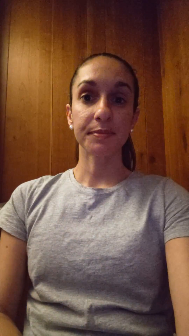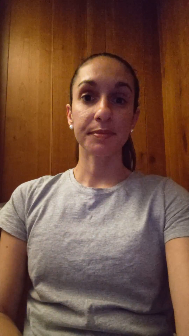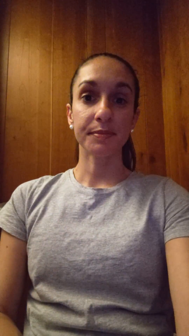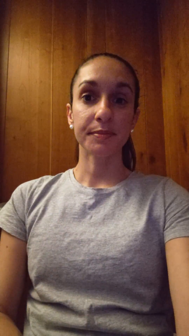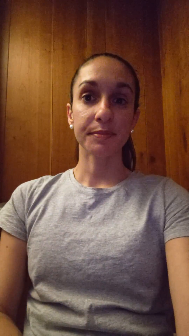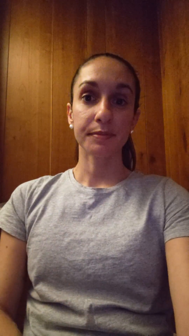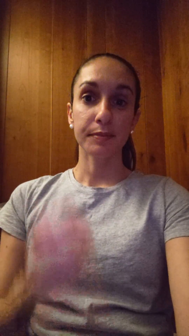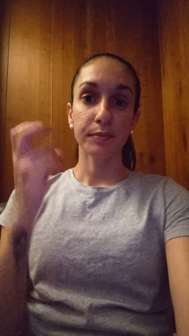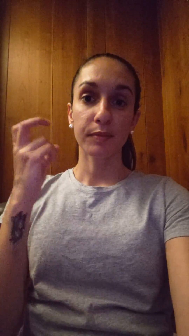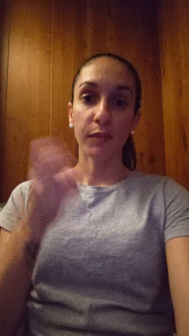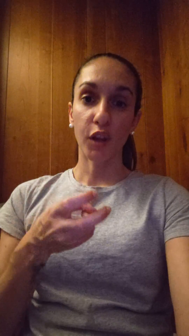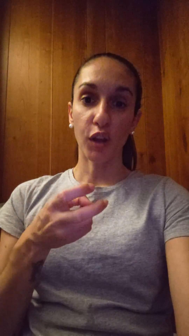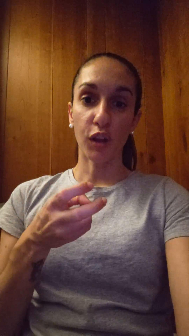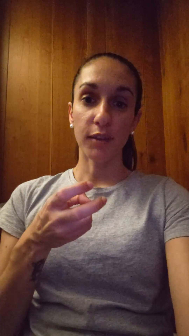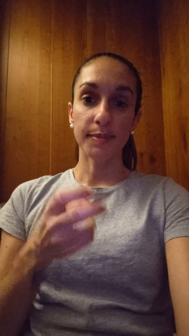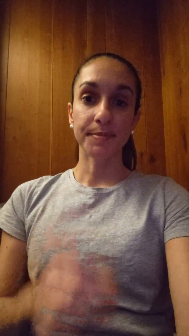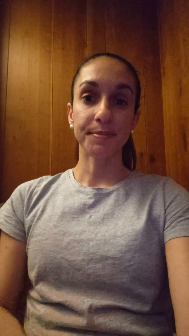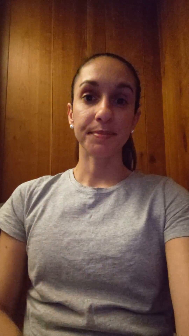hard